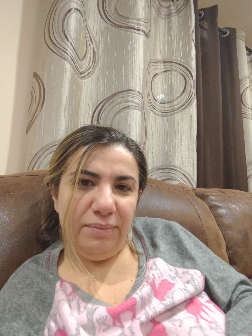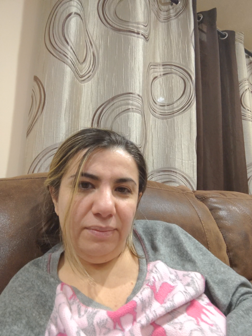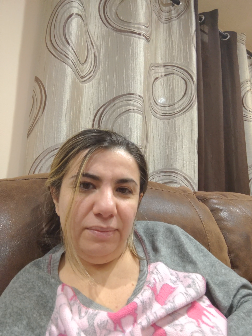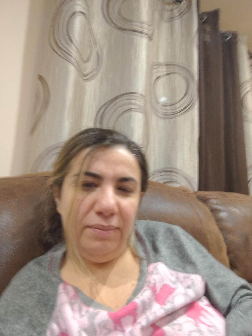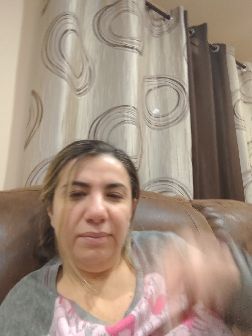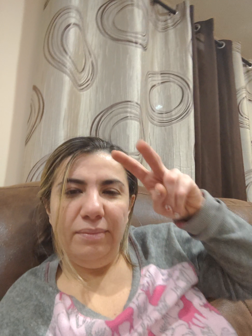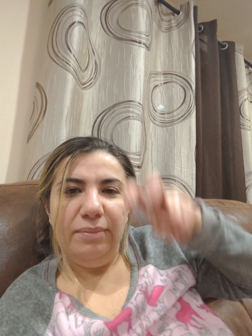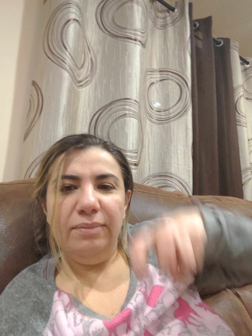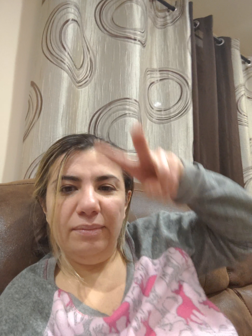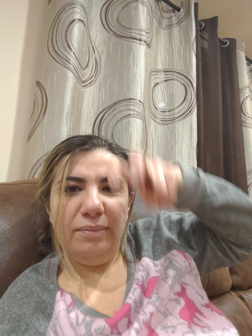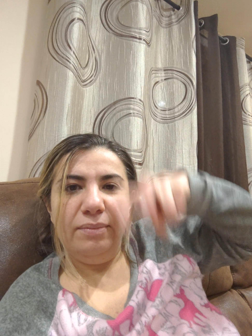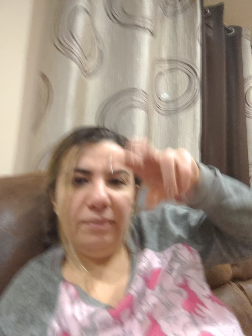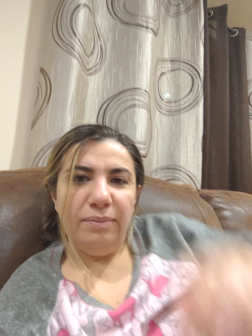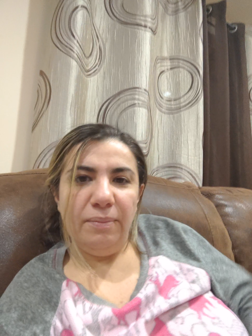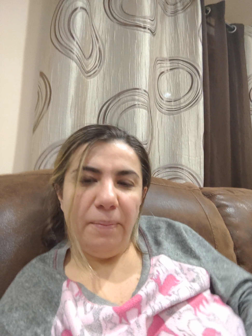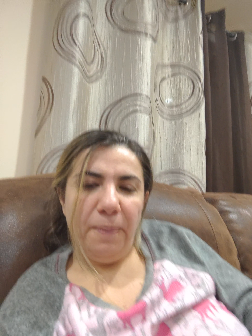jump